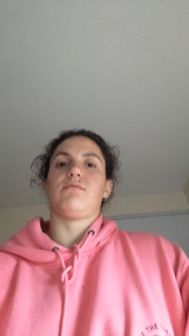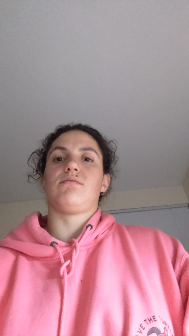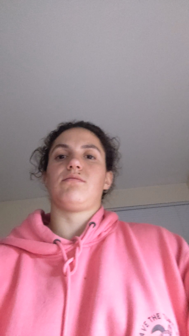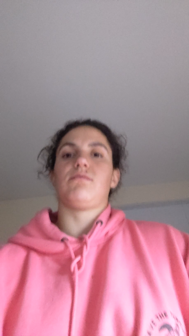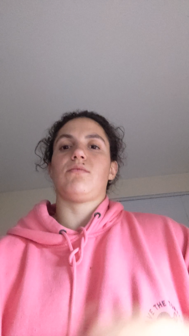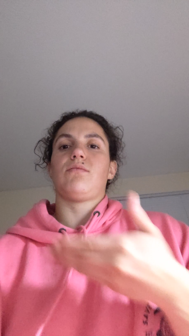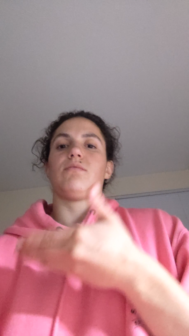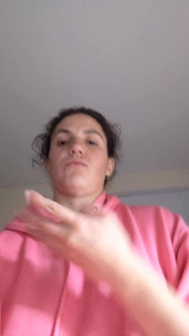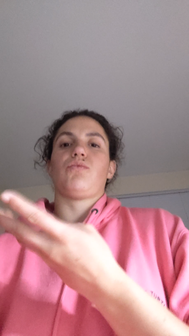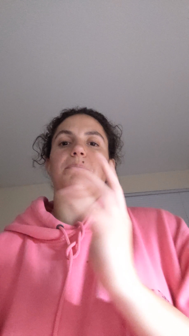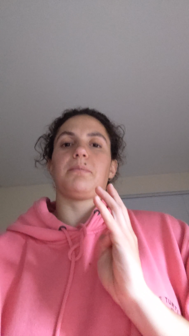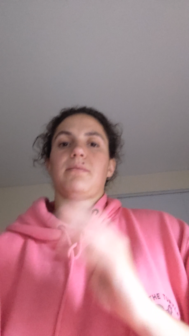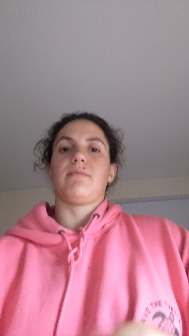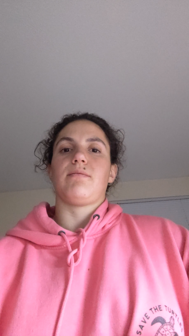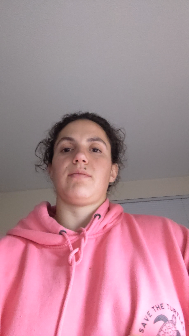crib